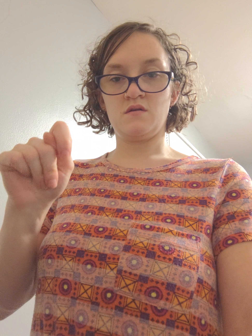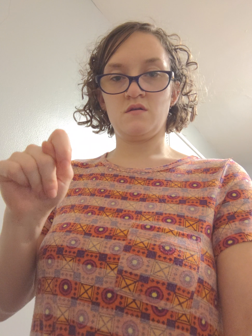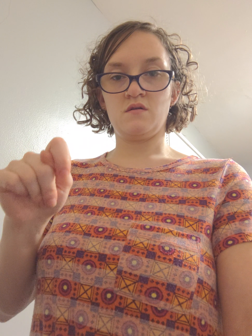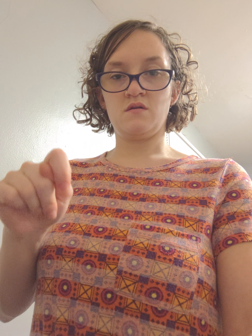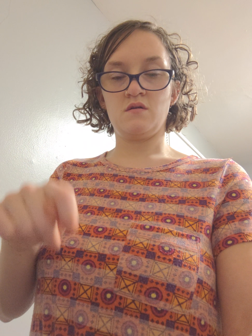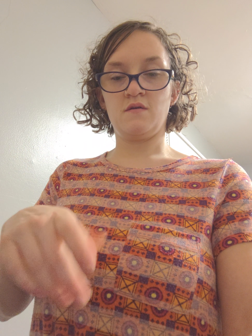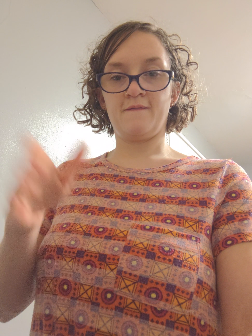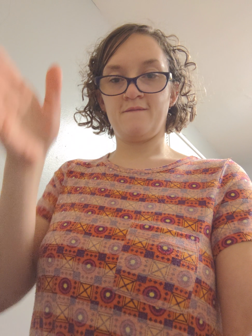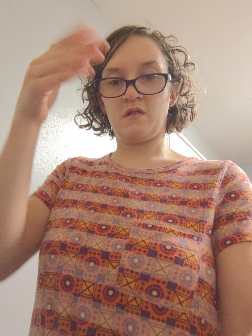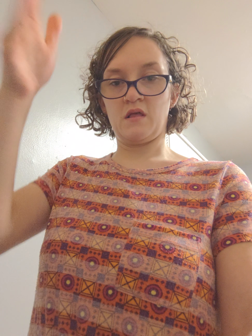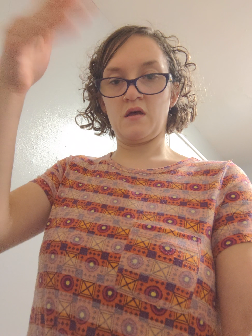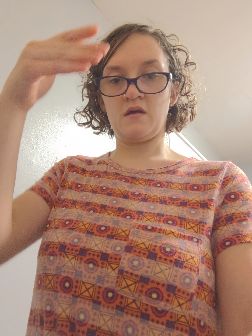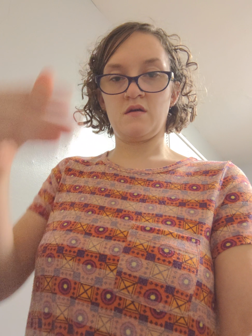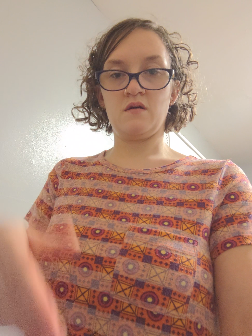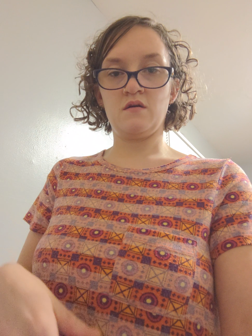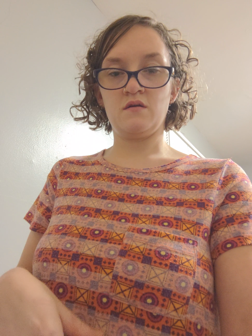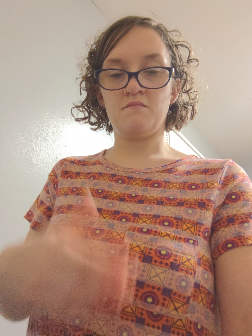flag